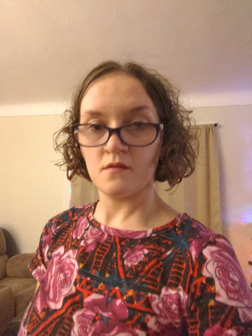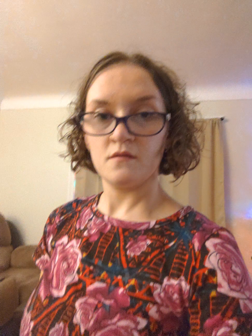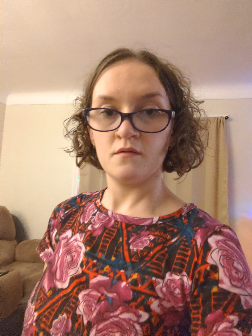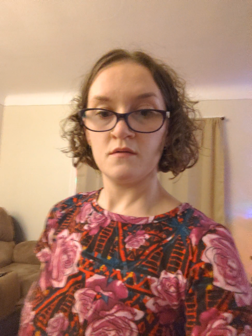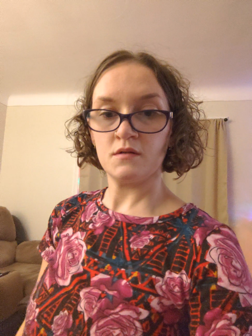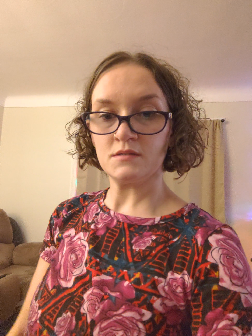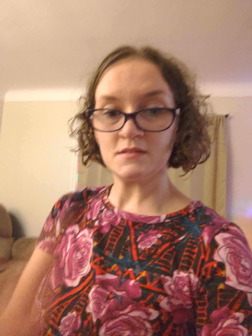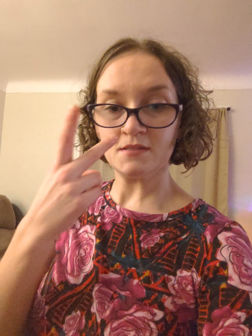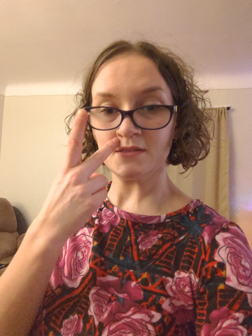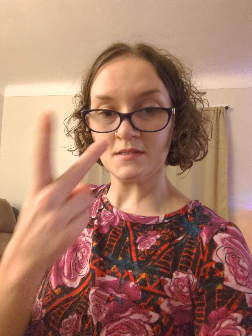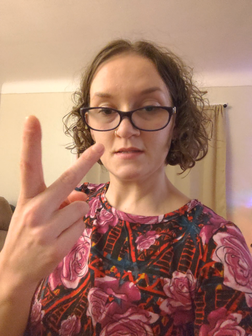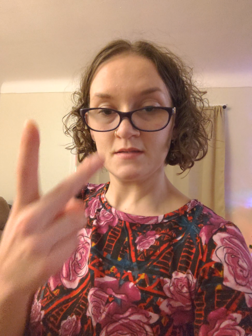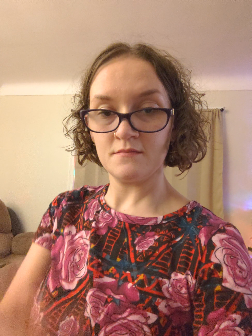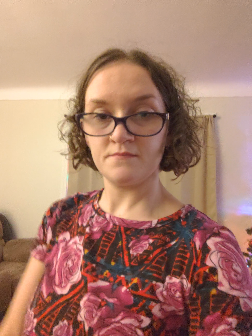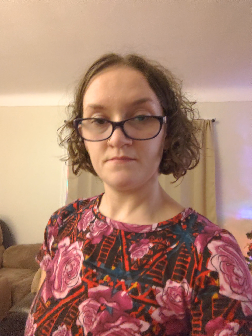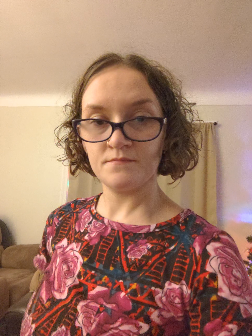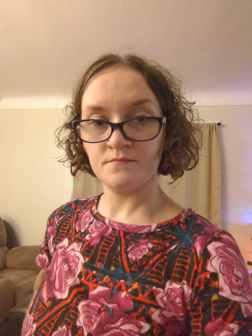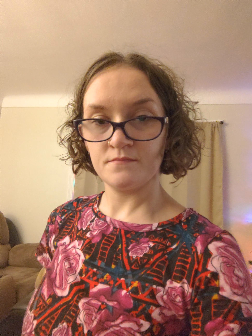see